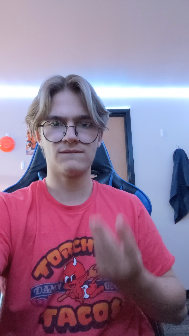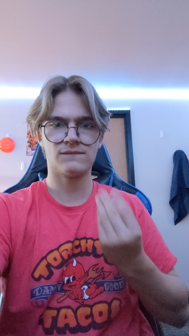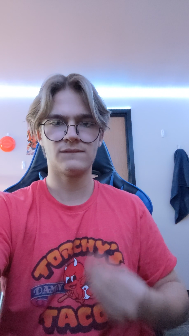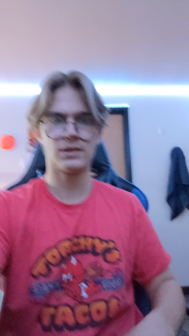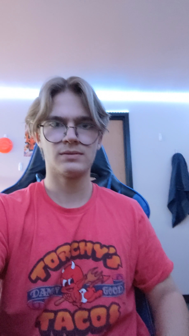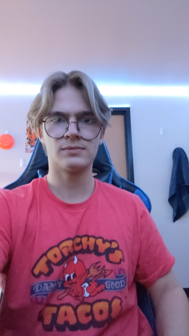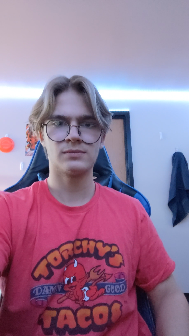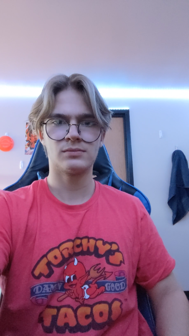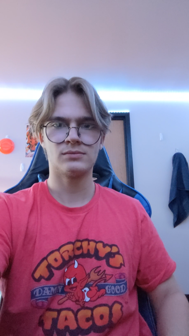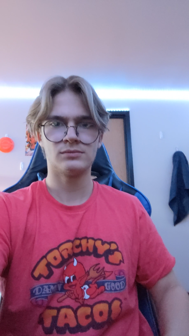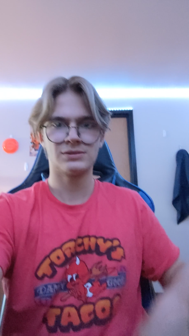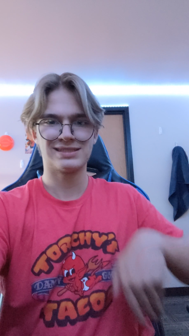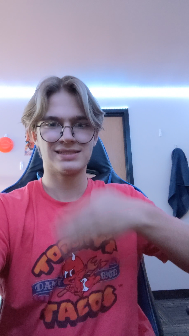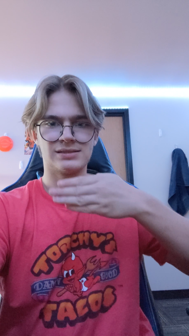kick